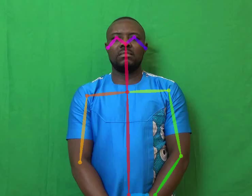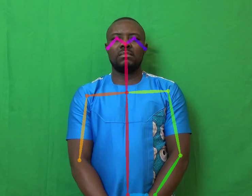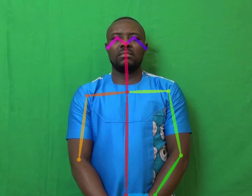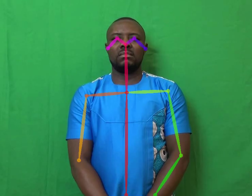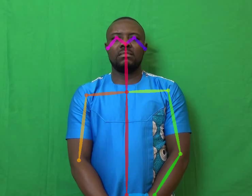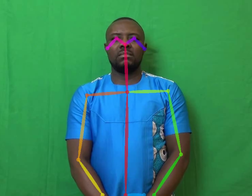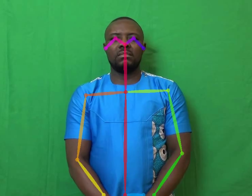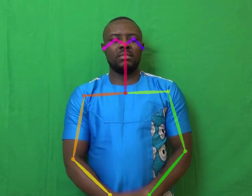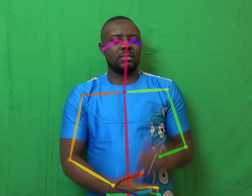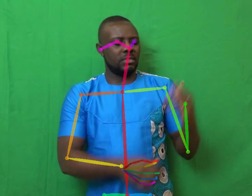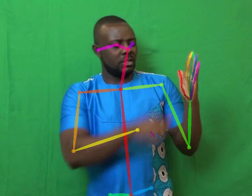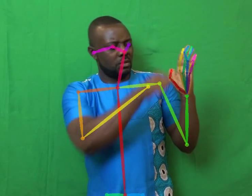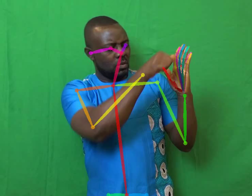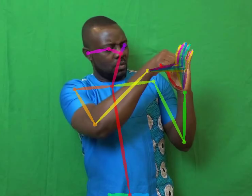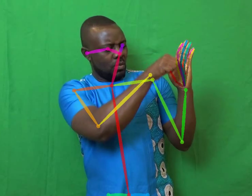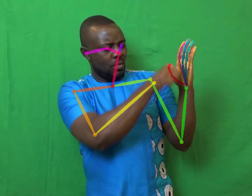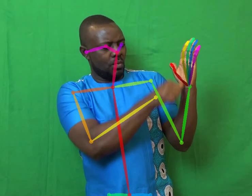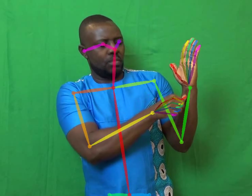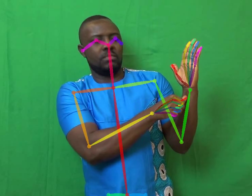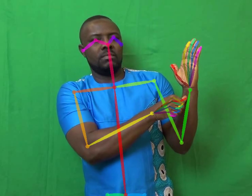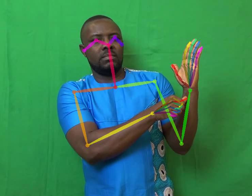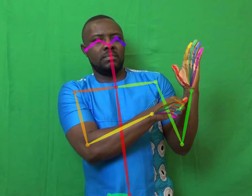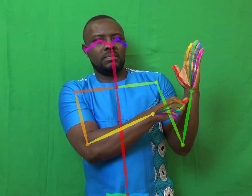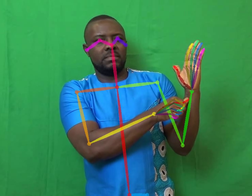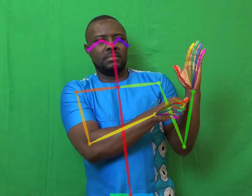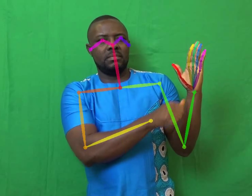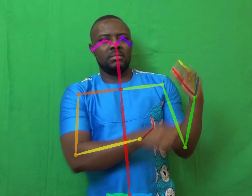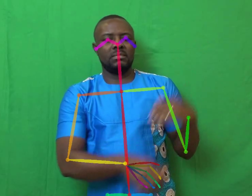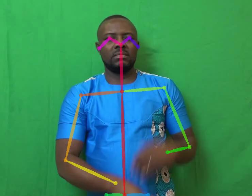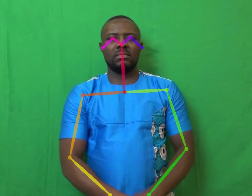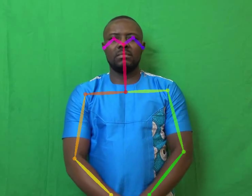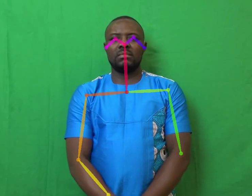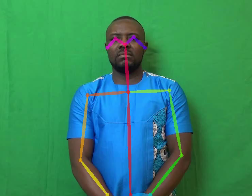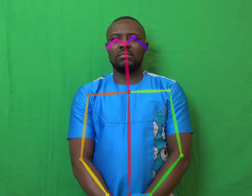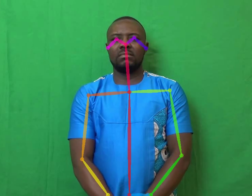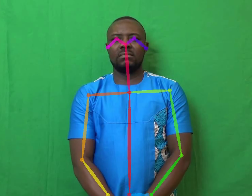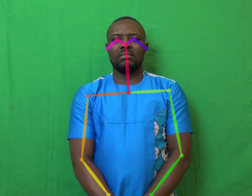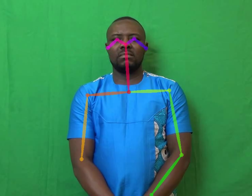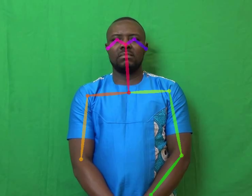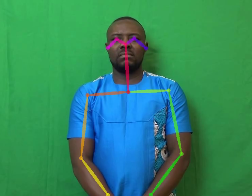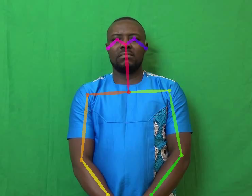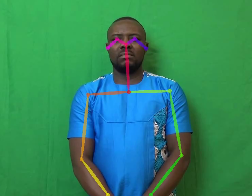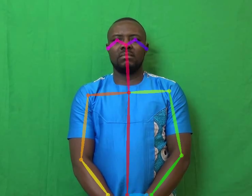surgery